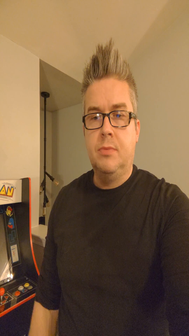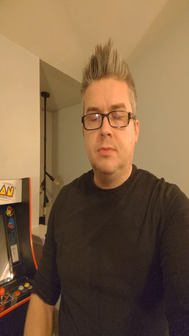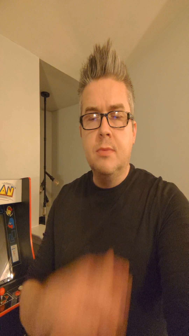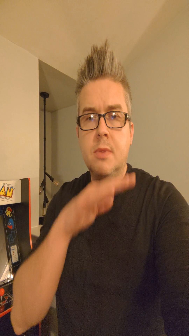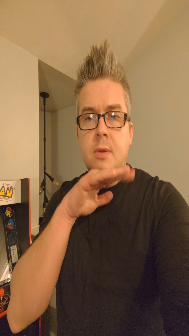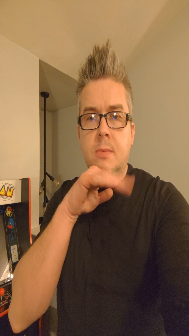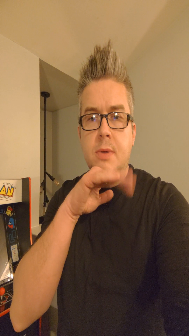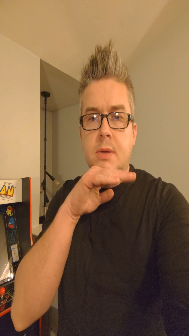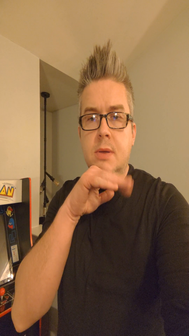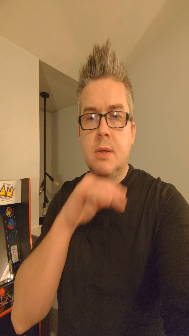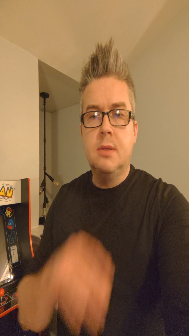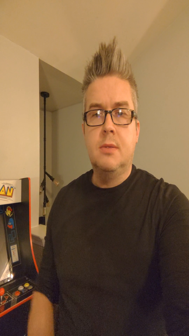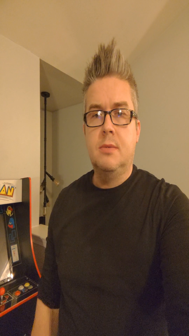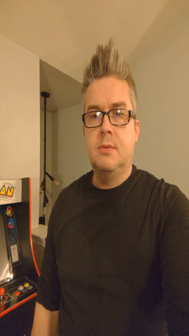pig